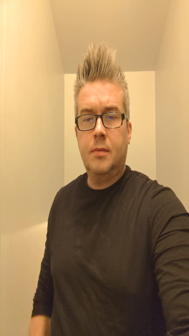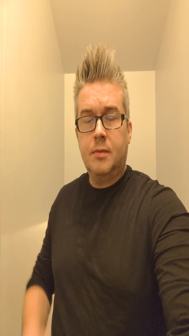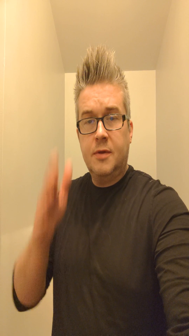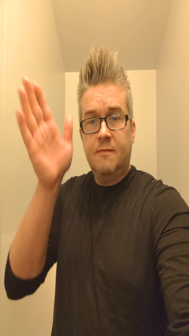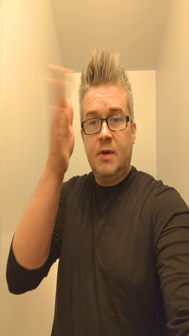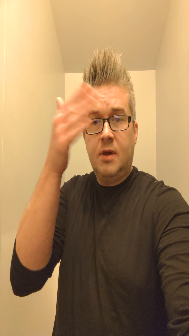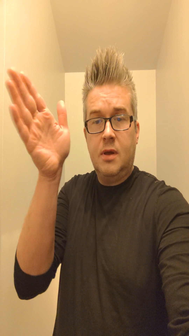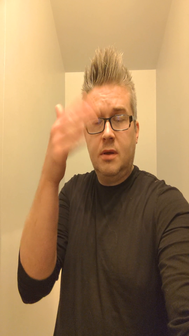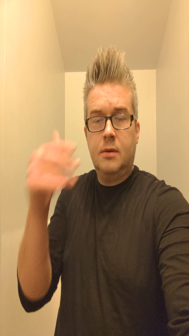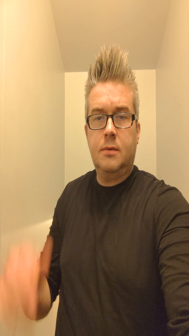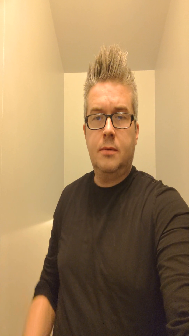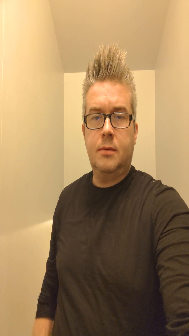flag